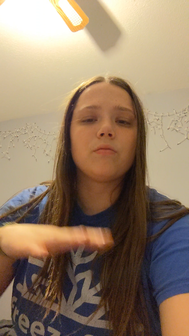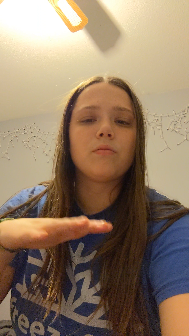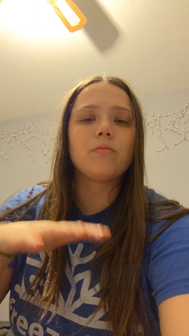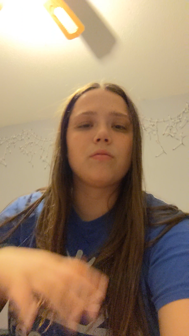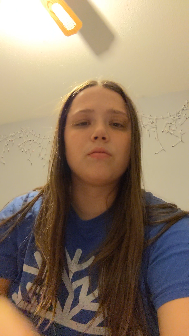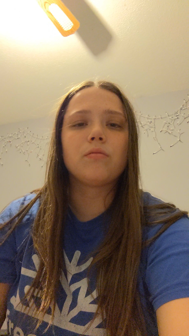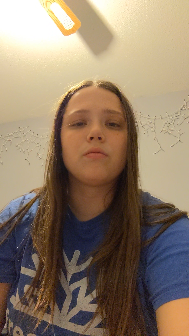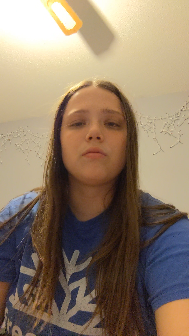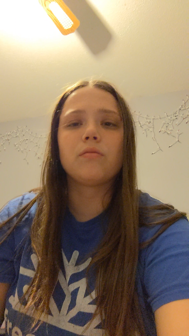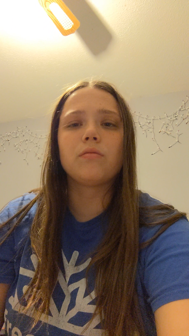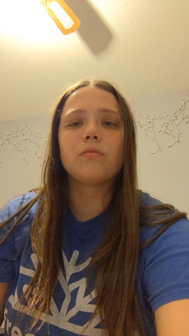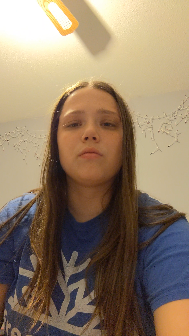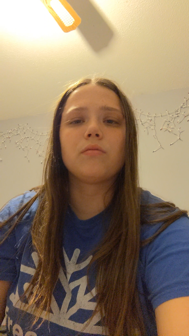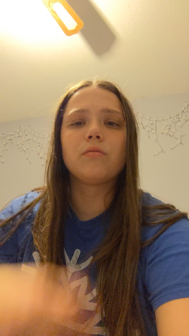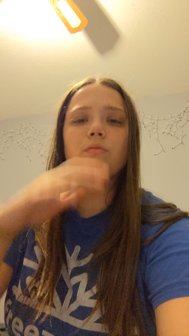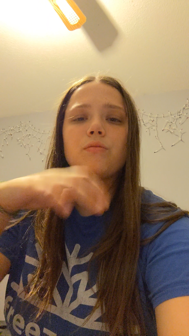grapes